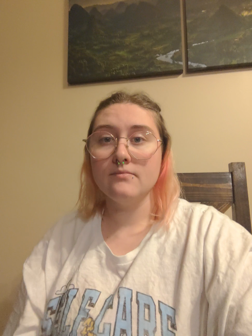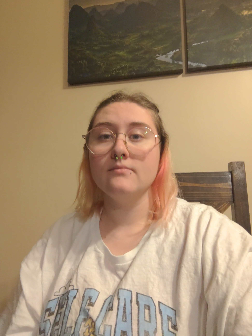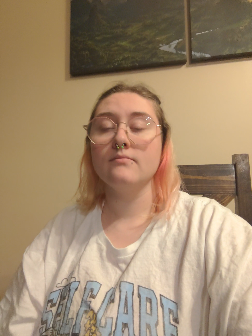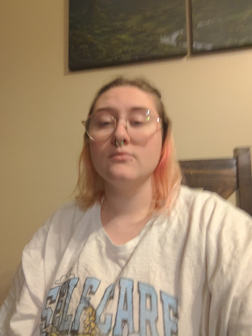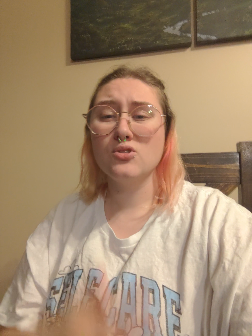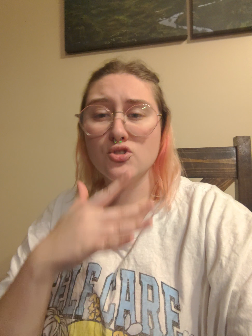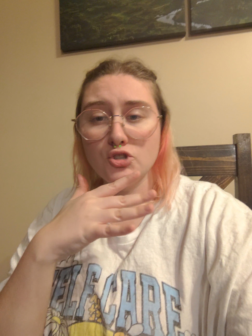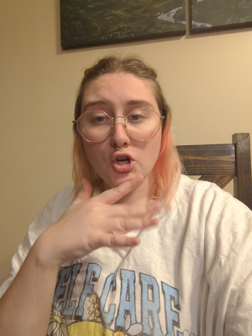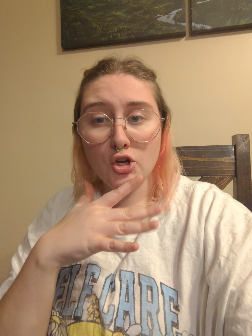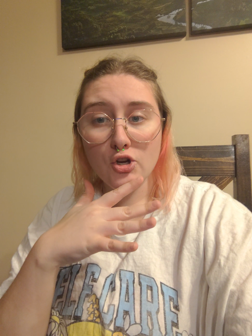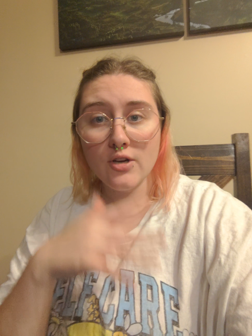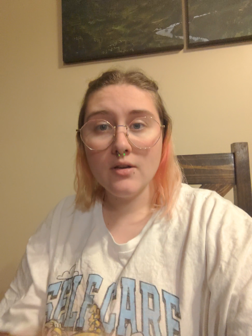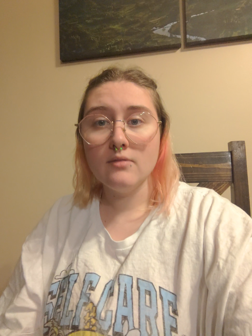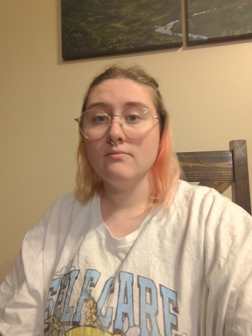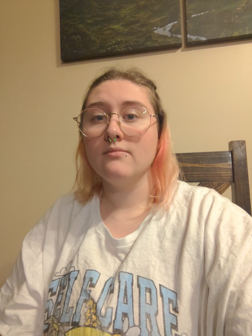dirty